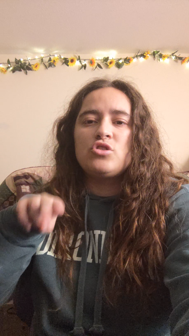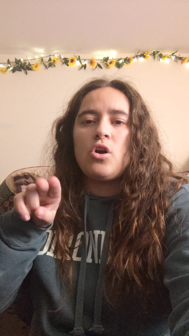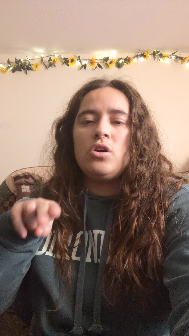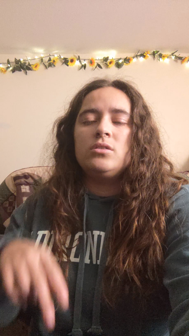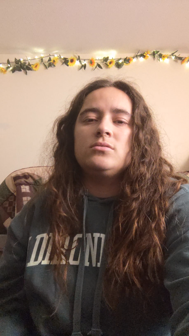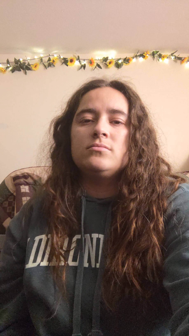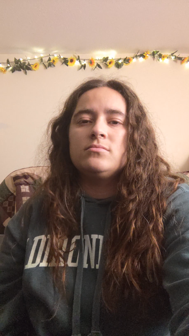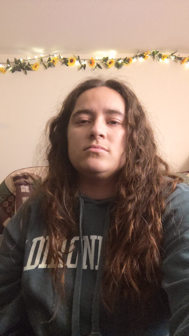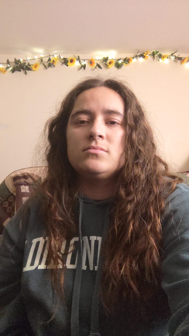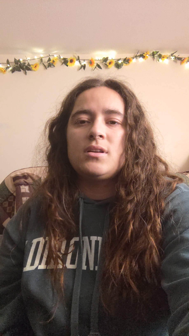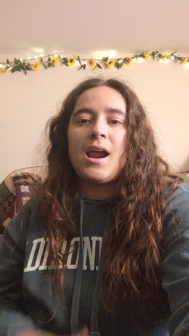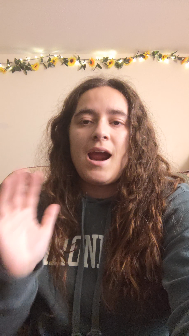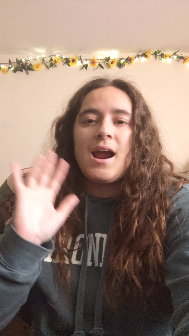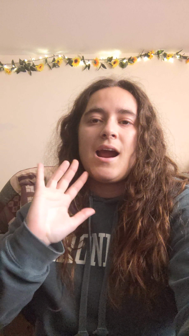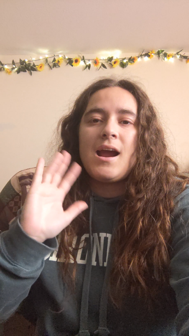hi